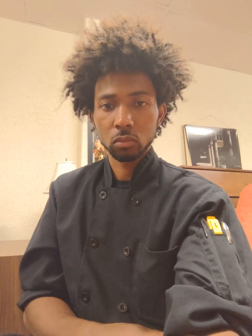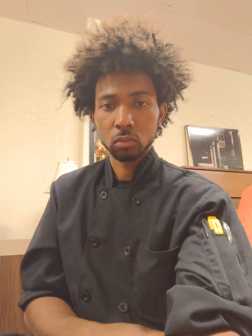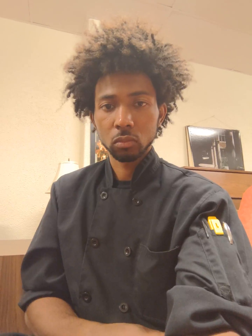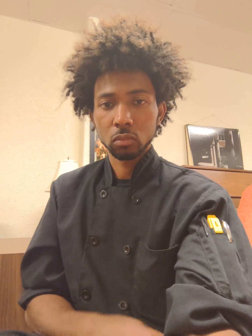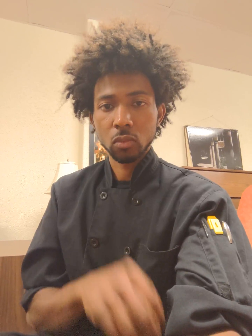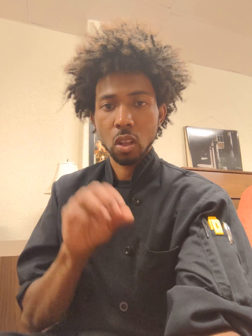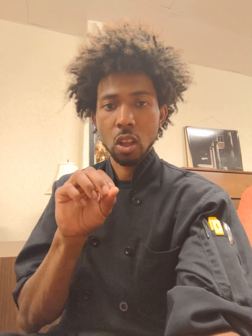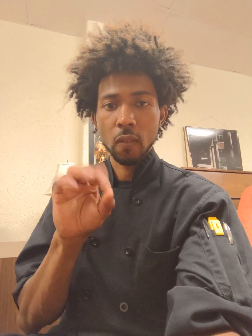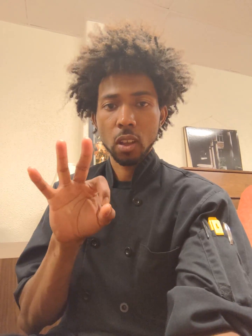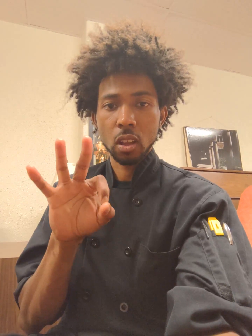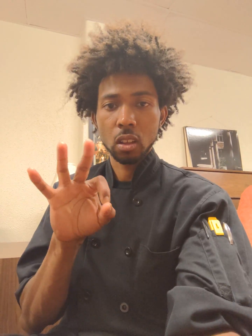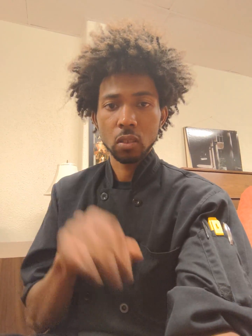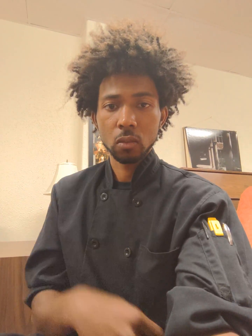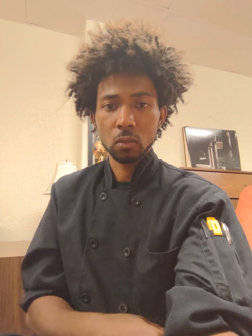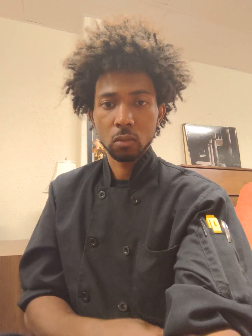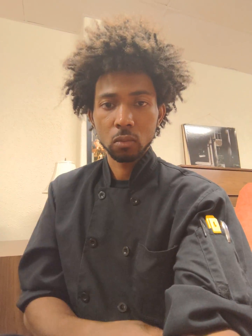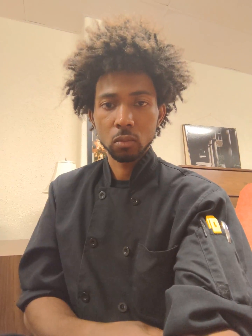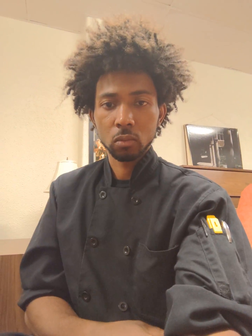of